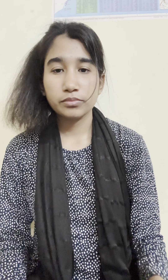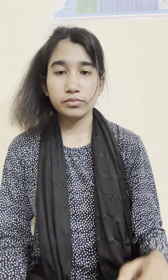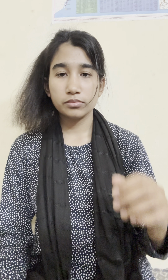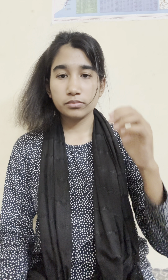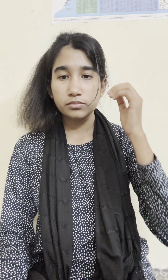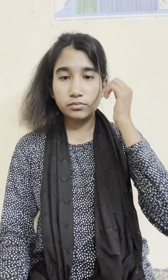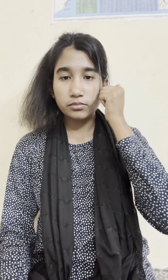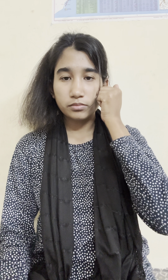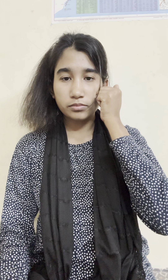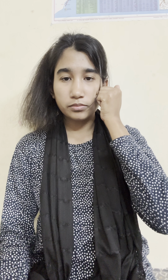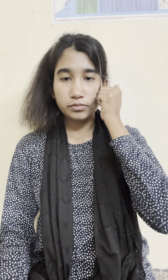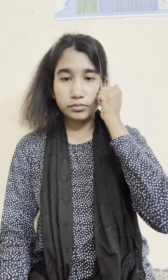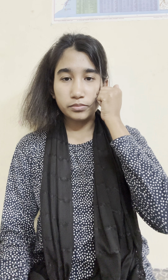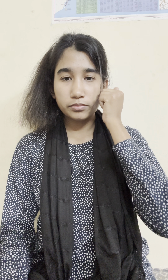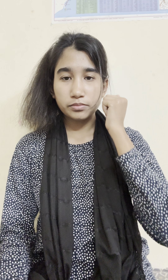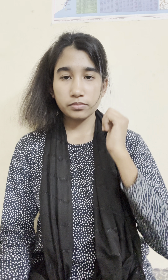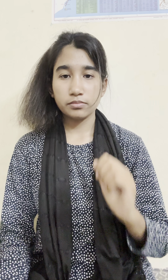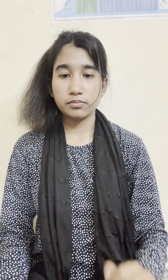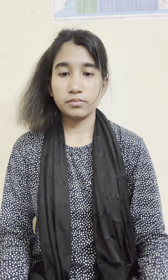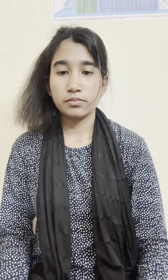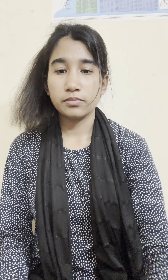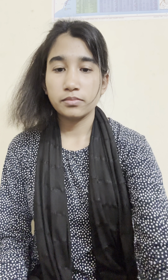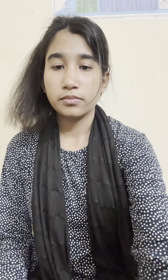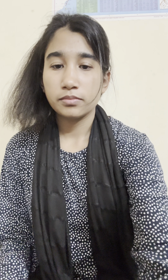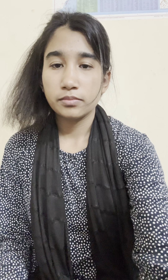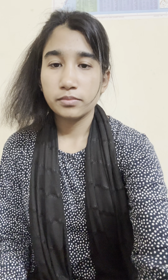আম